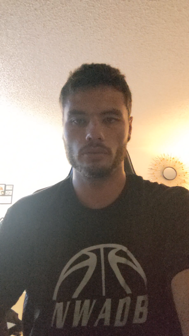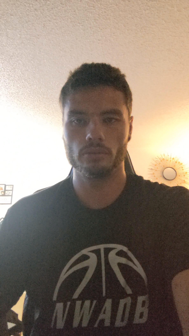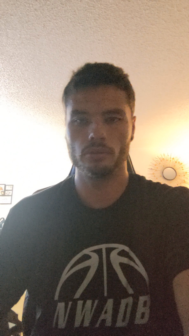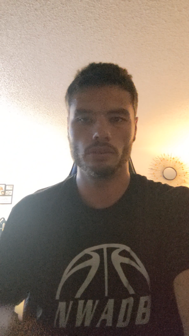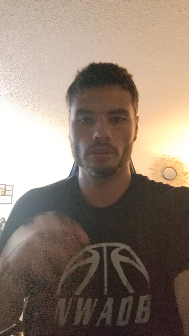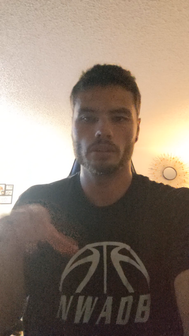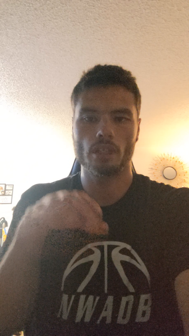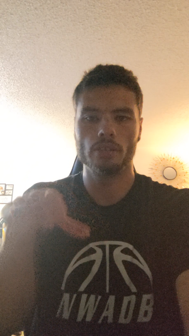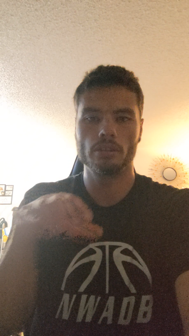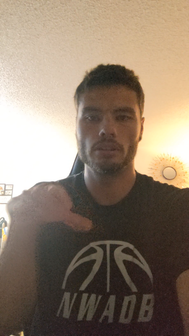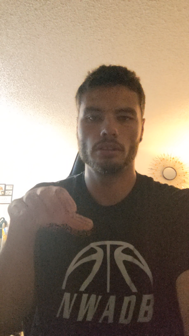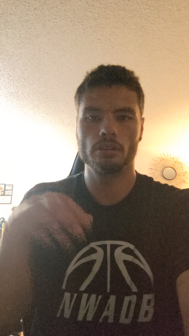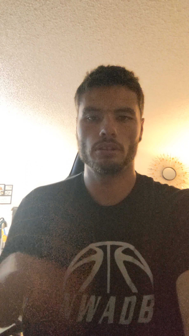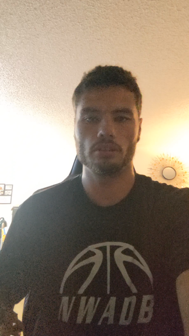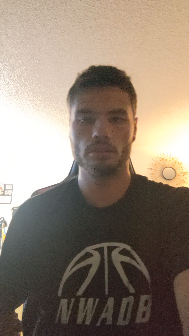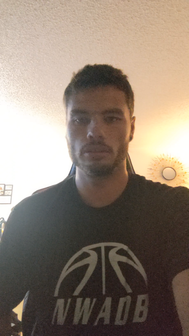does